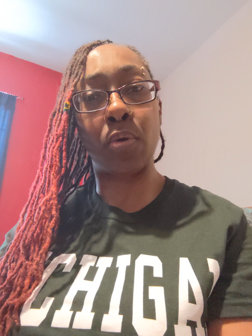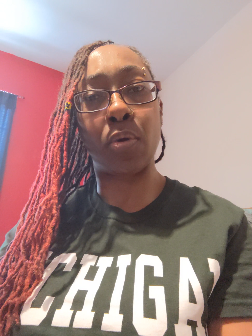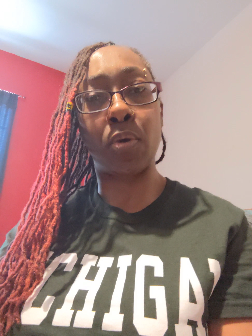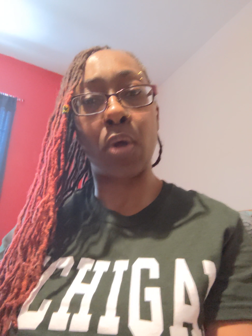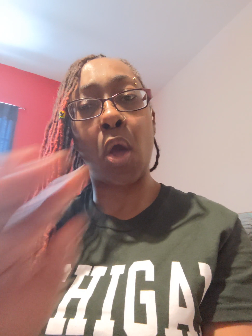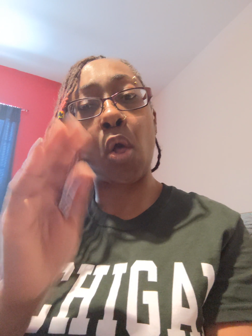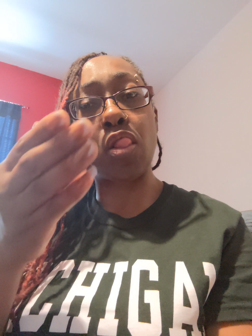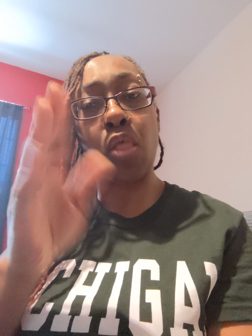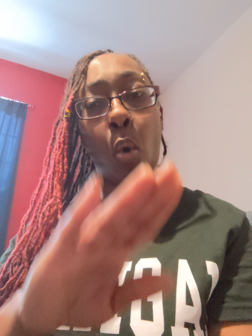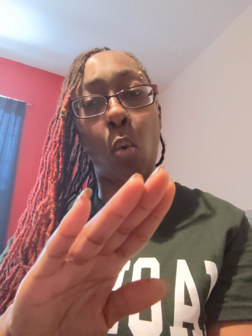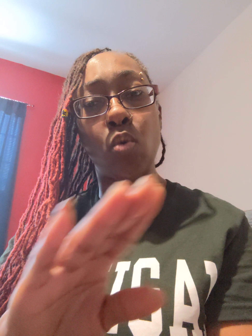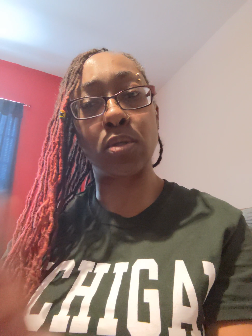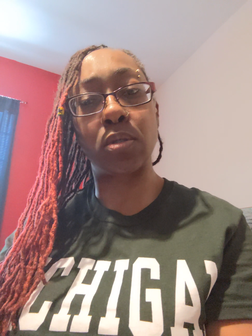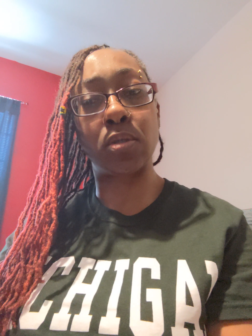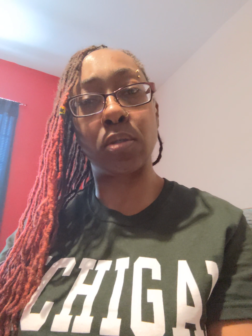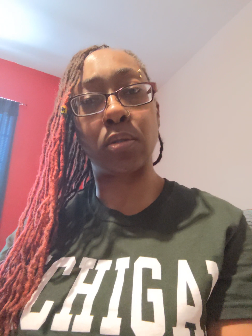close